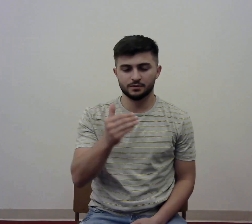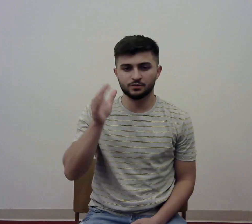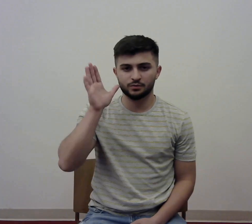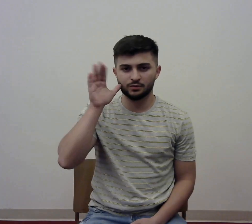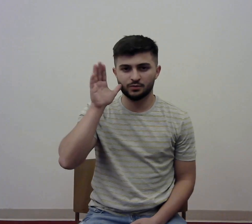su